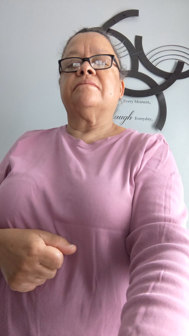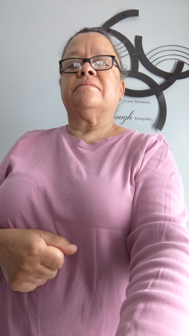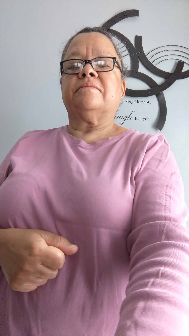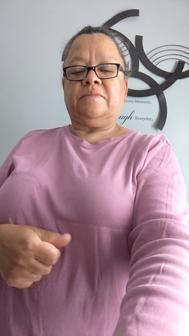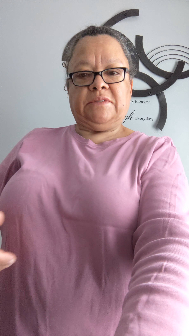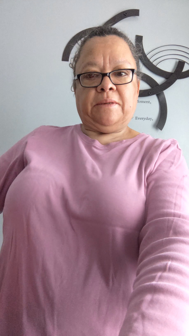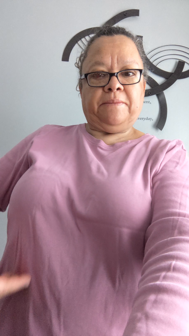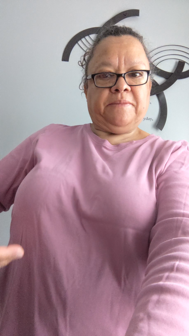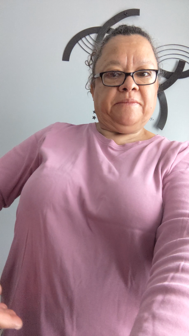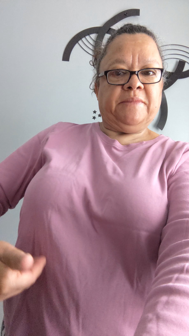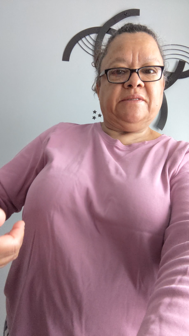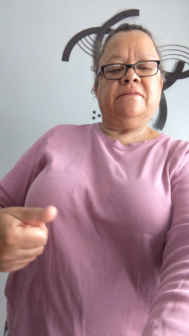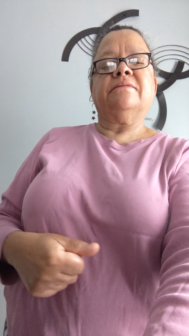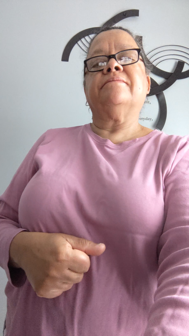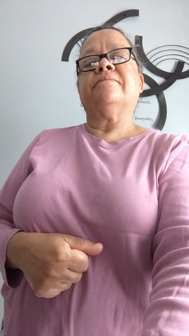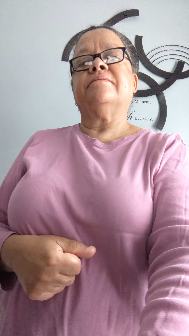pants